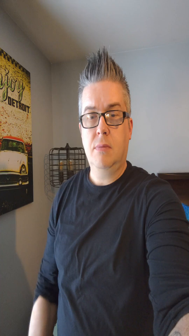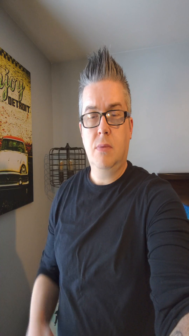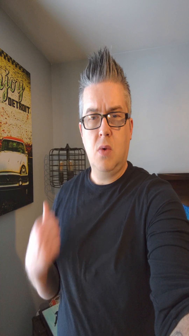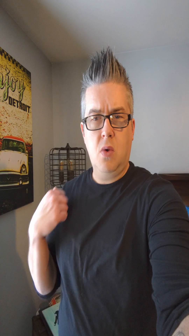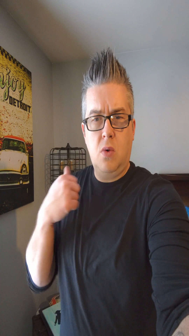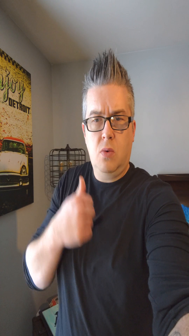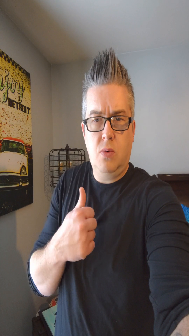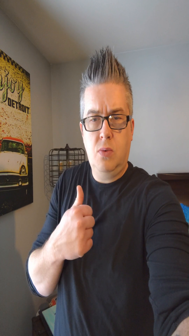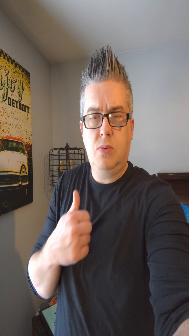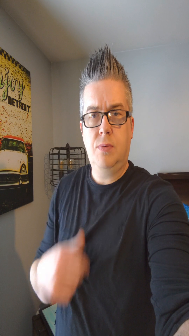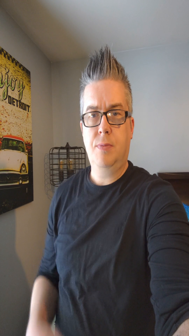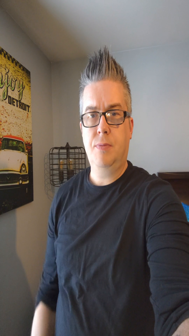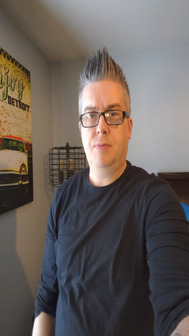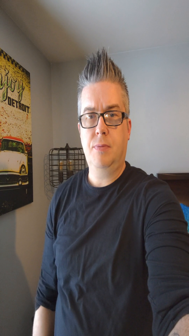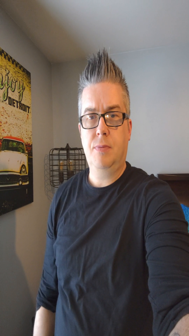jacket